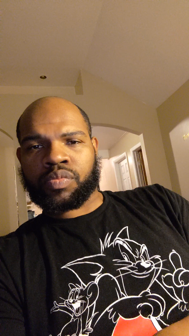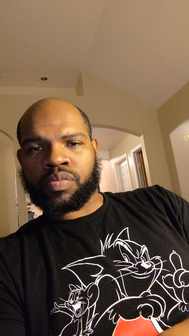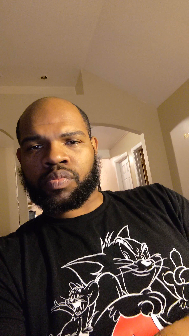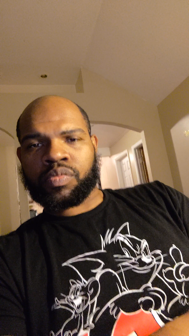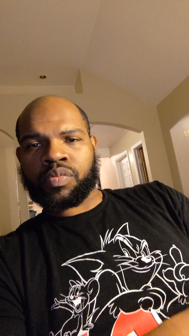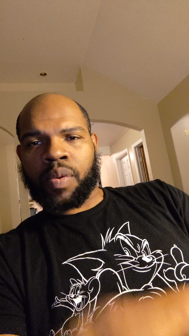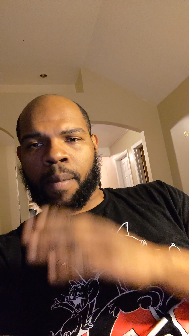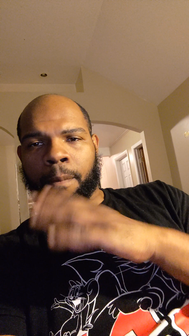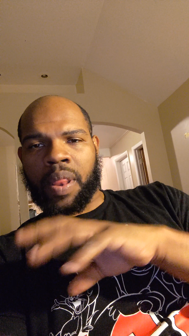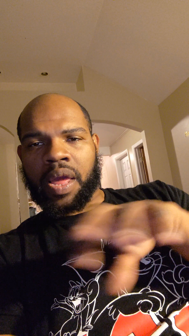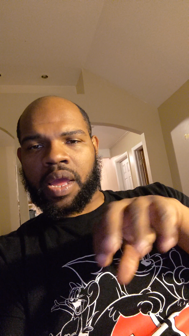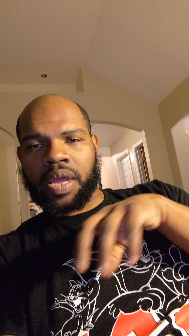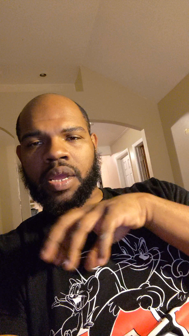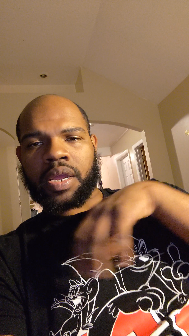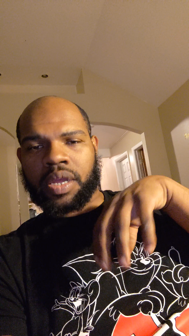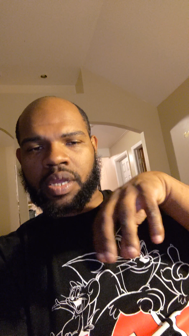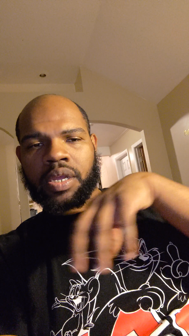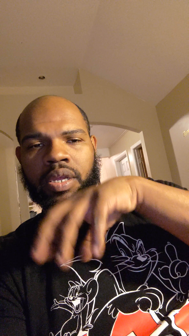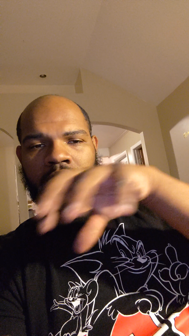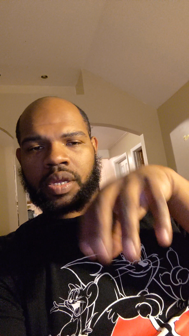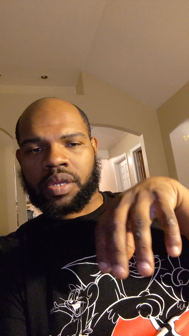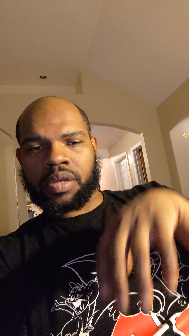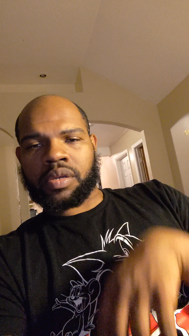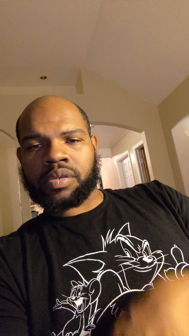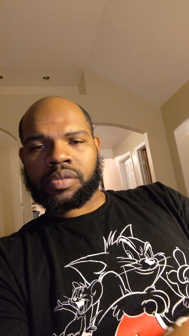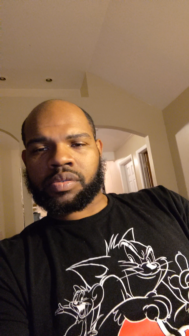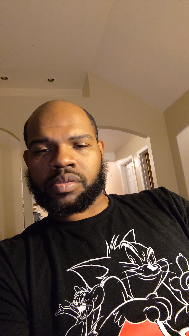block